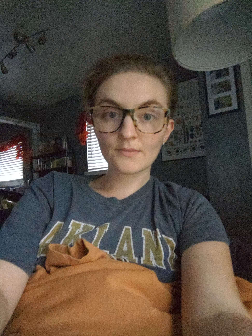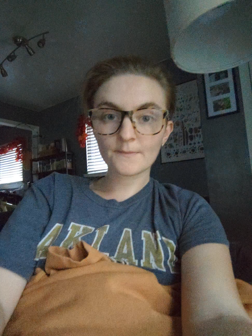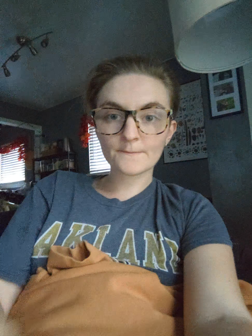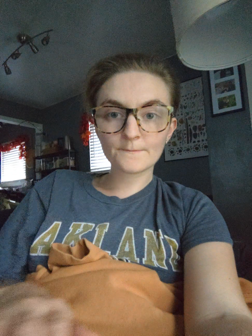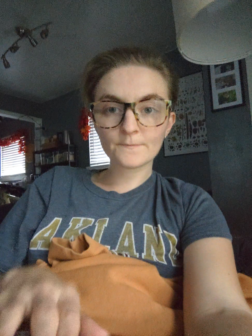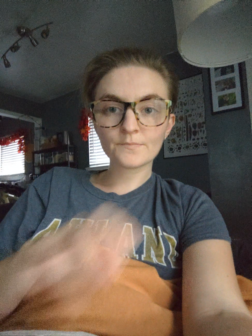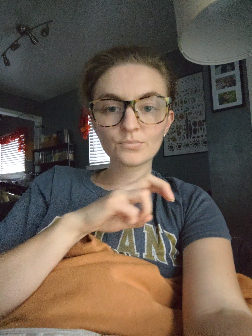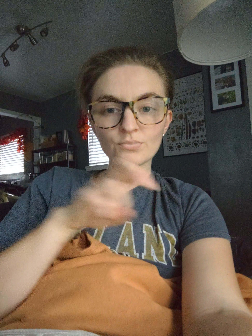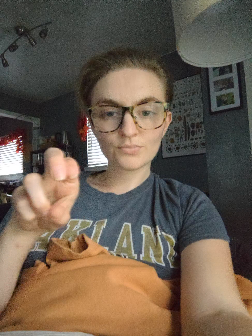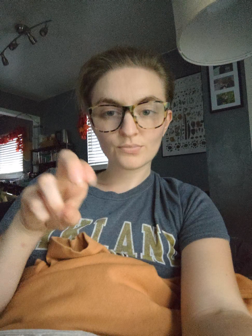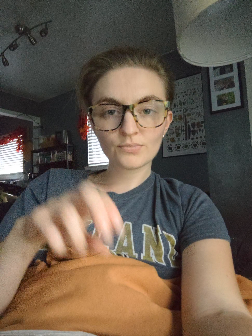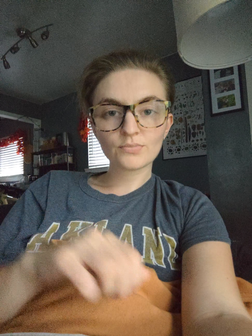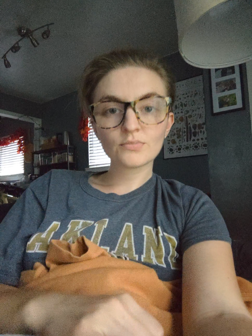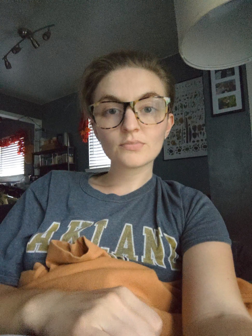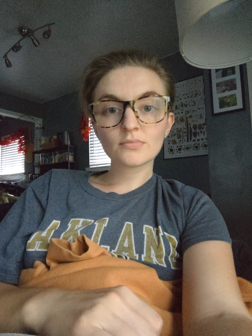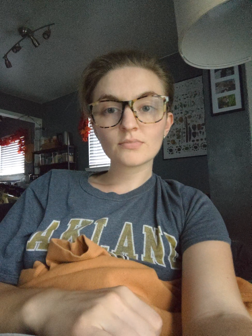couch